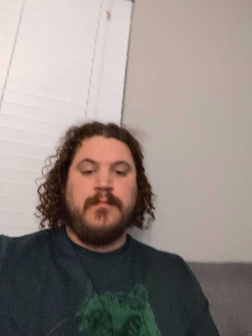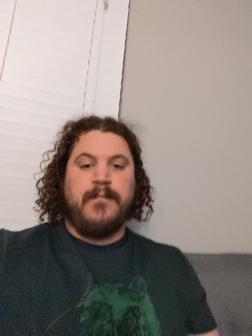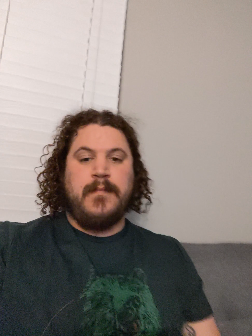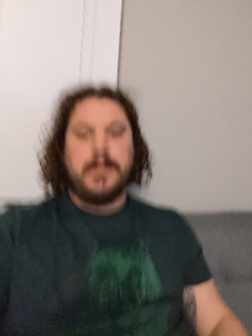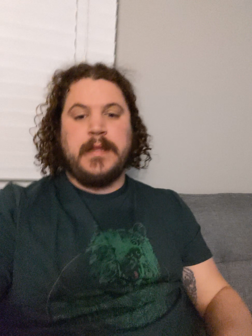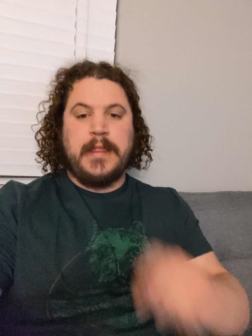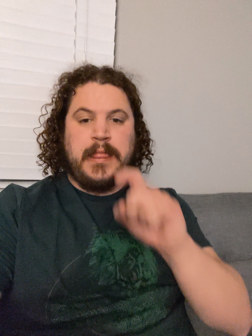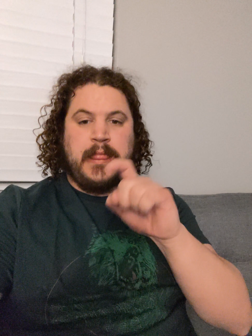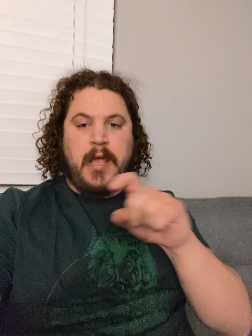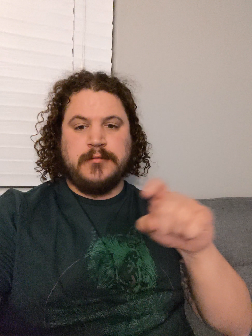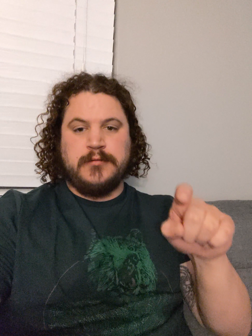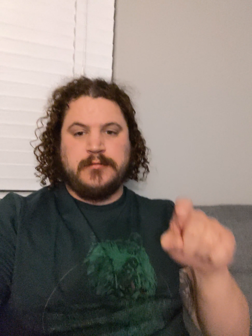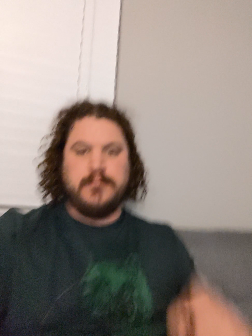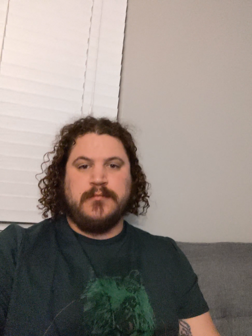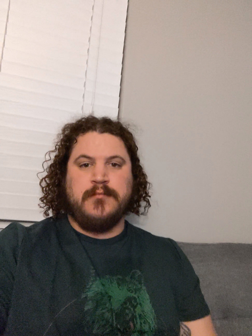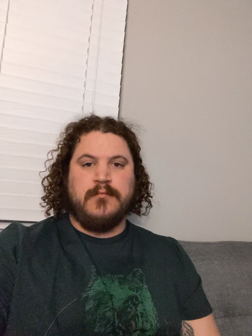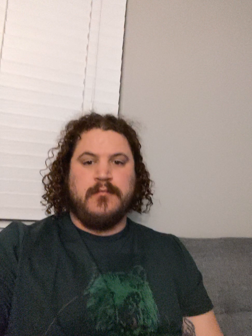closet